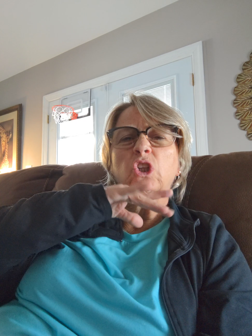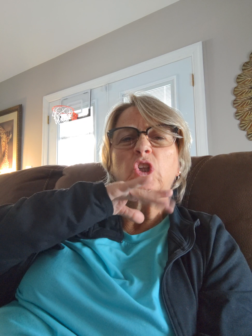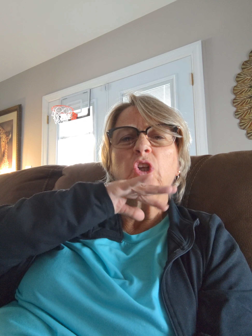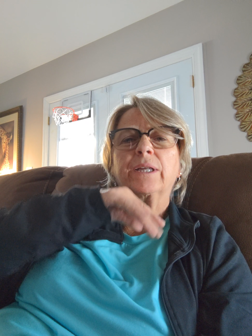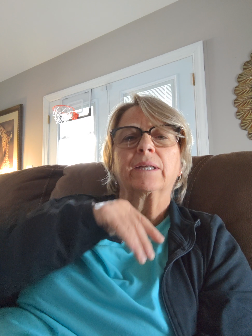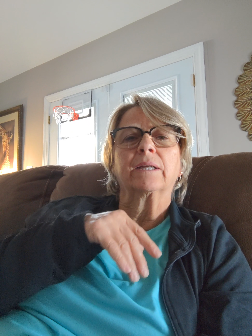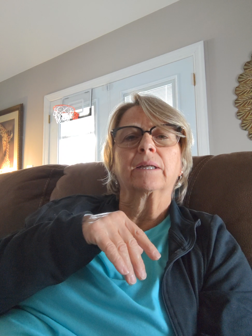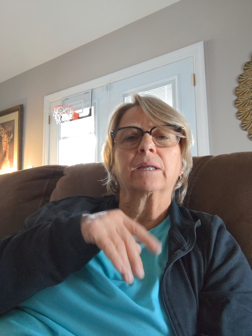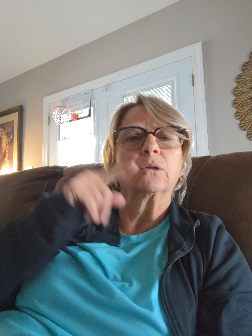dirty